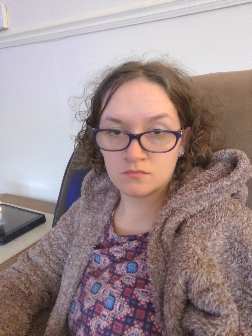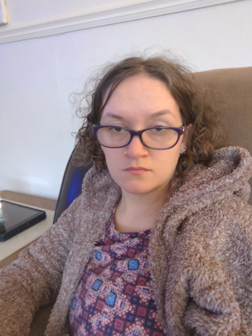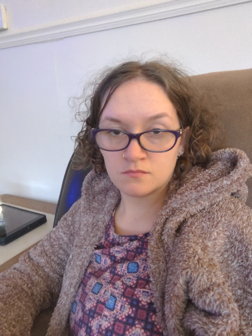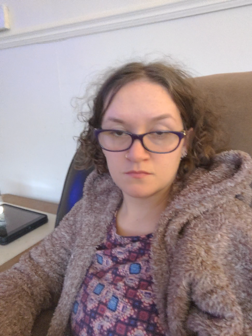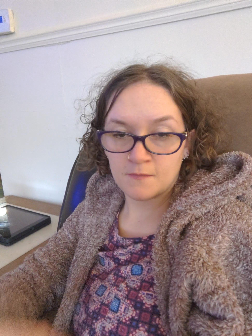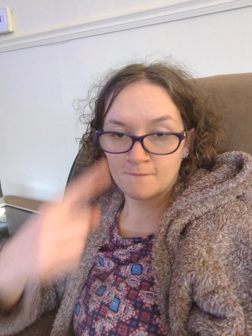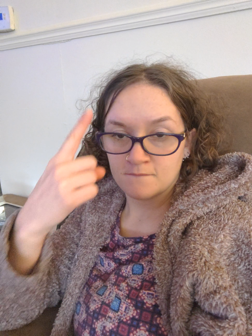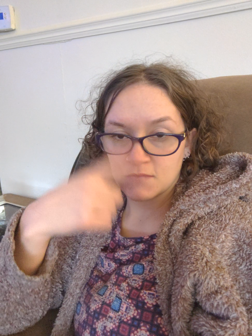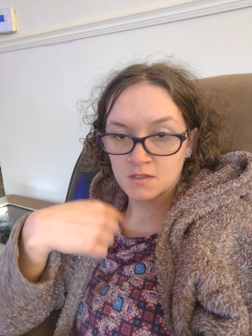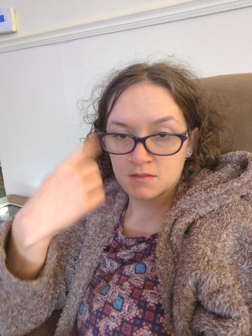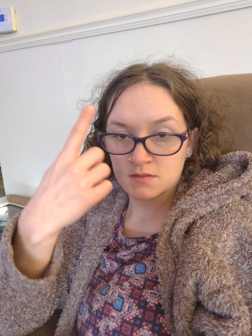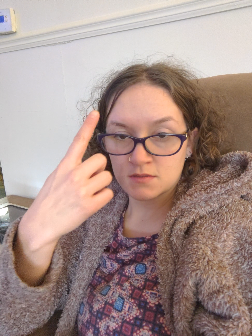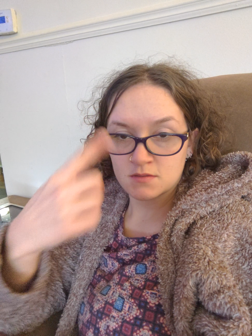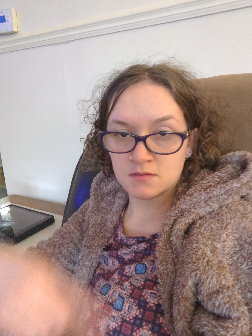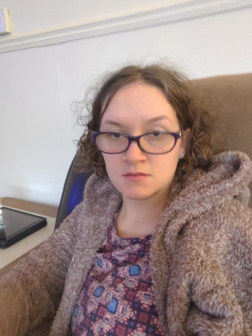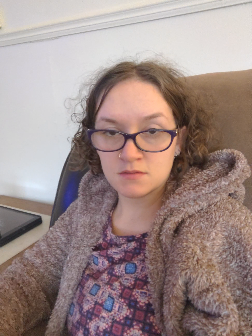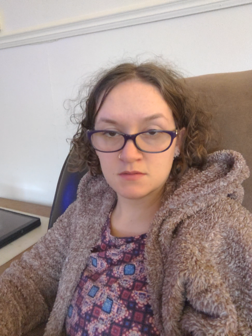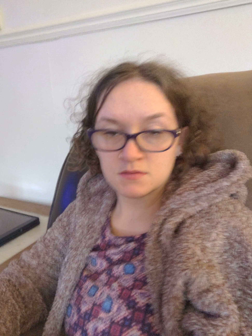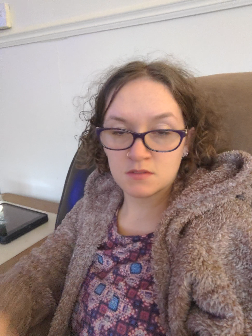face